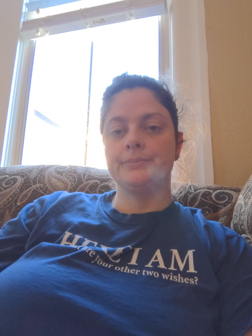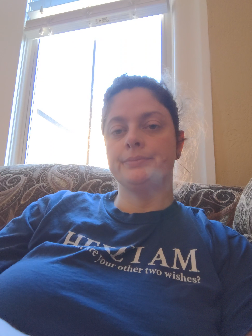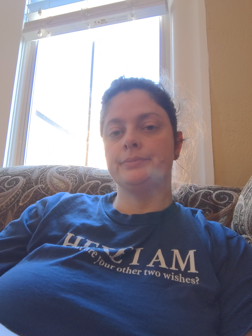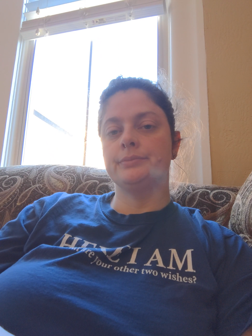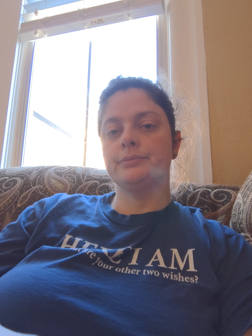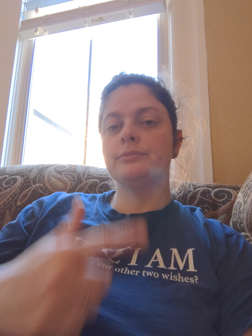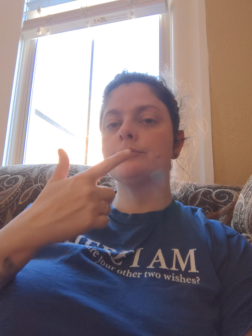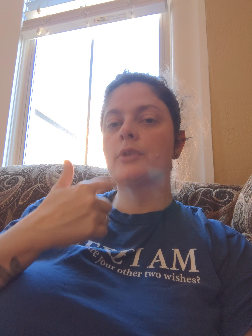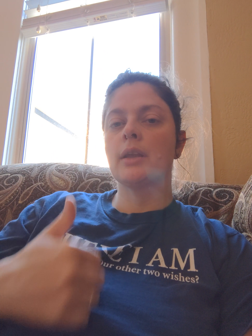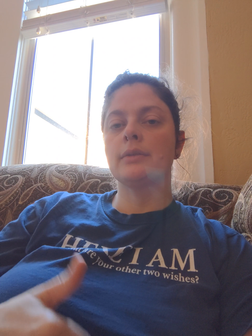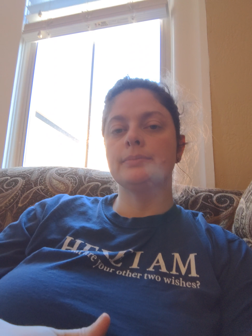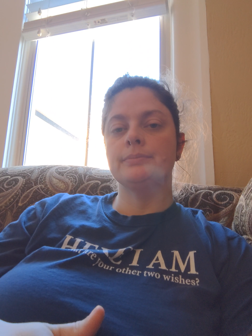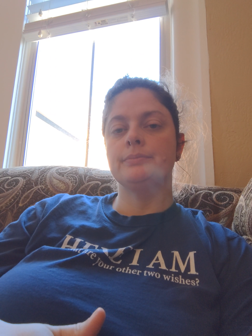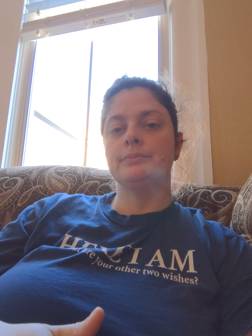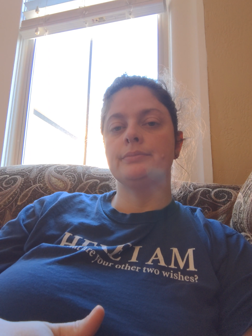red